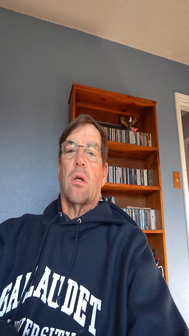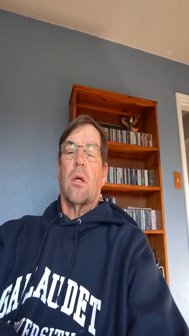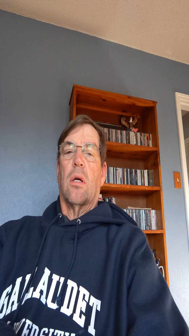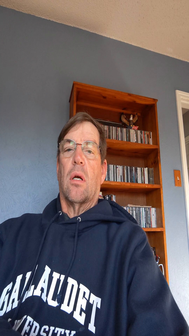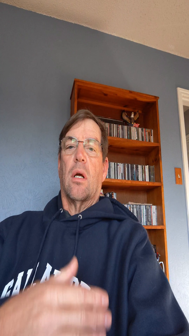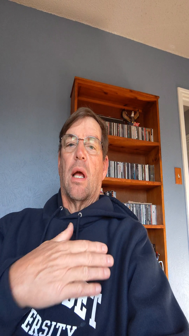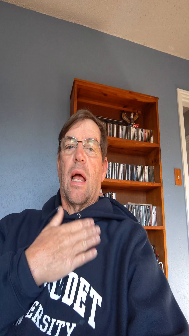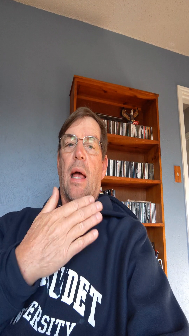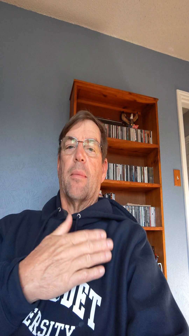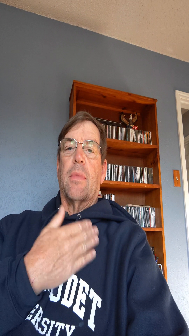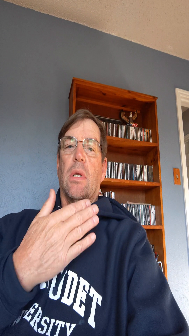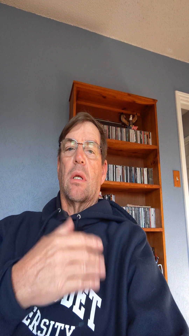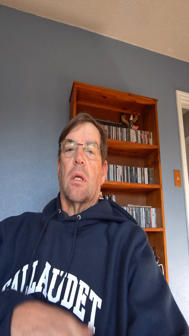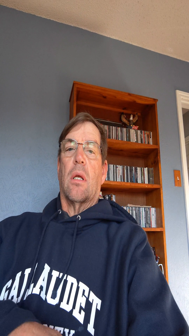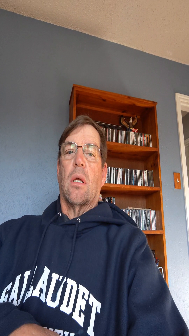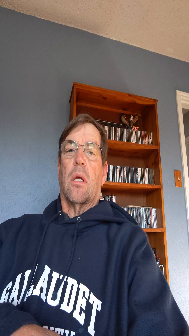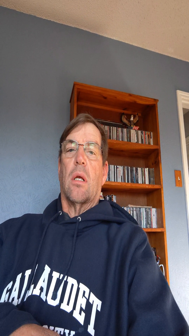happy